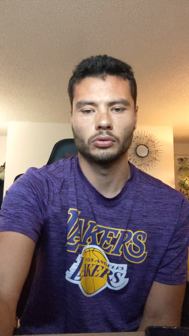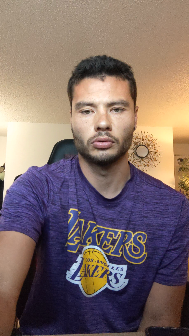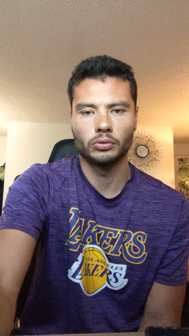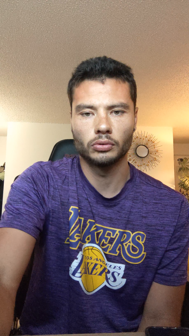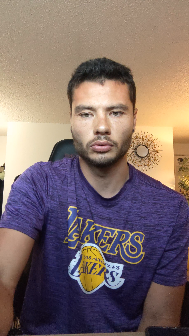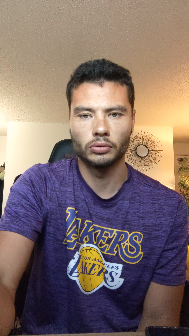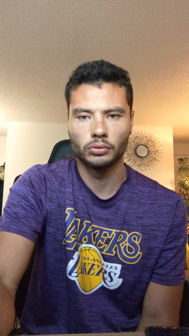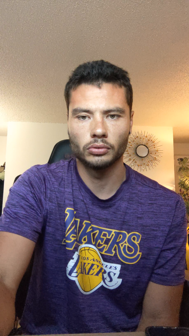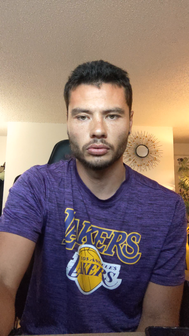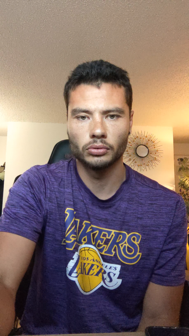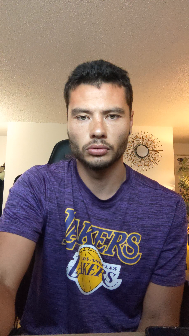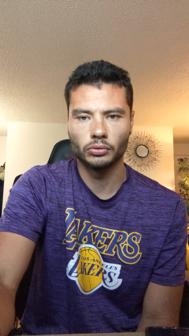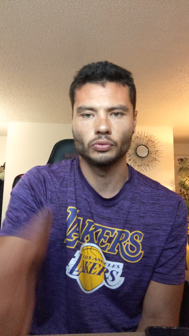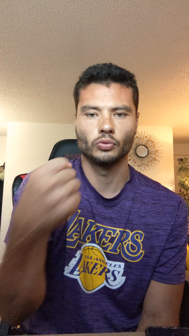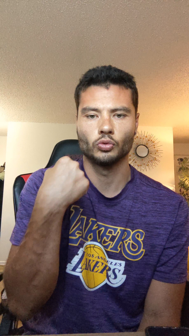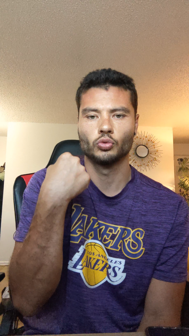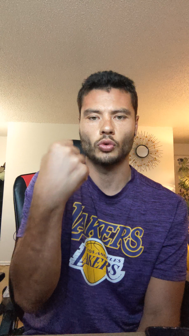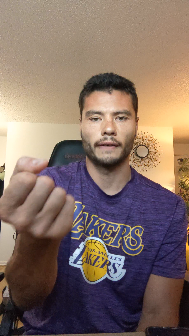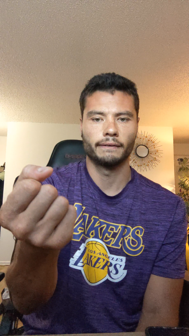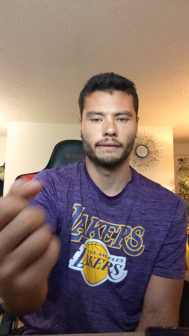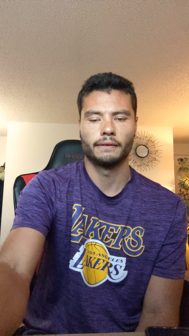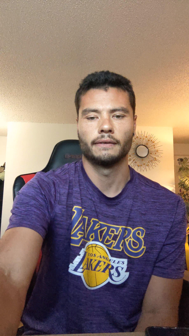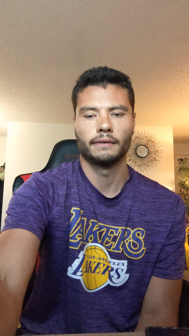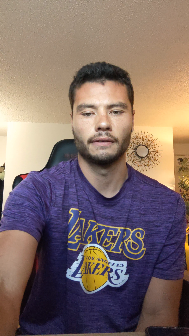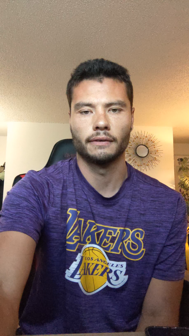drive